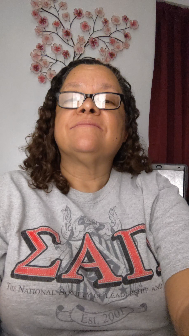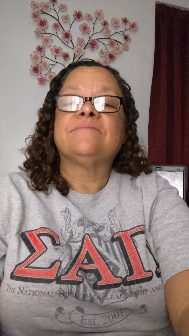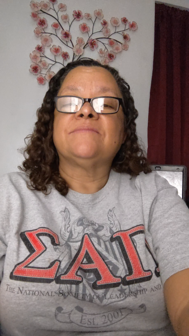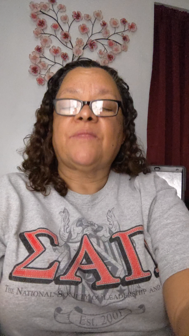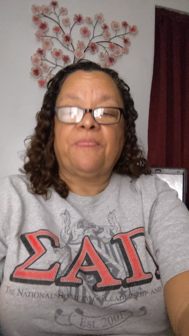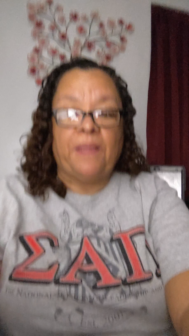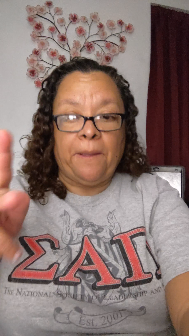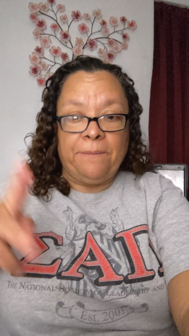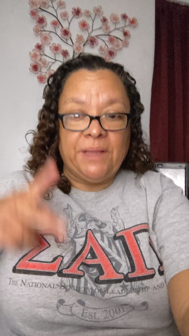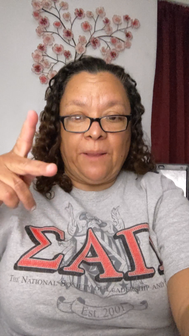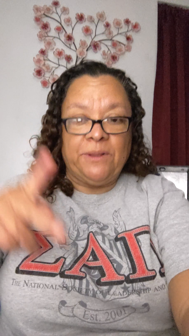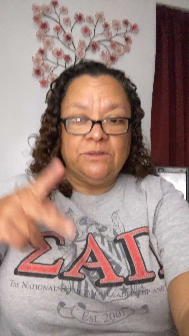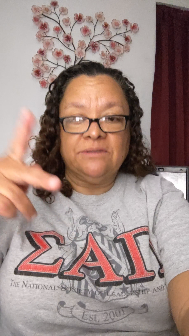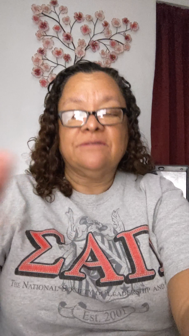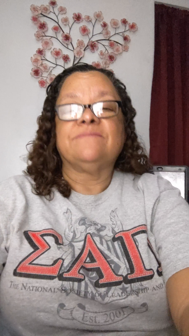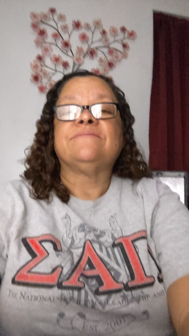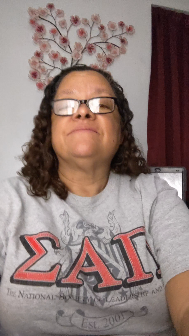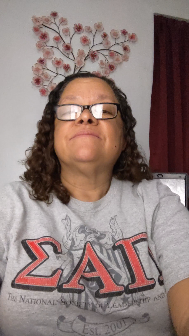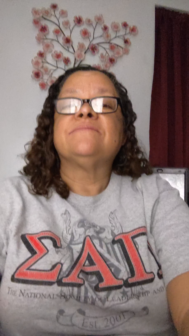people